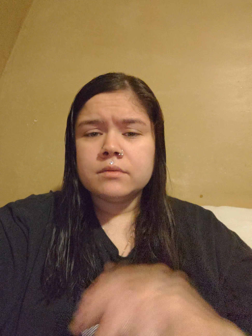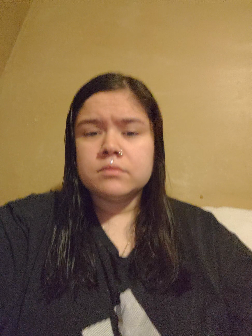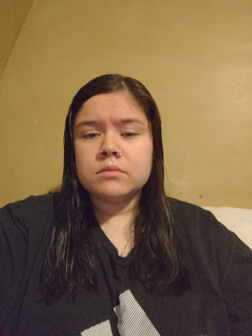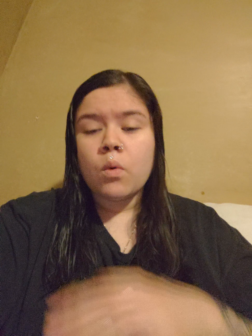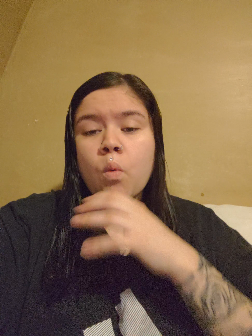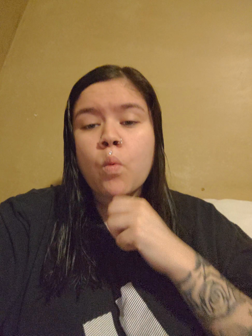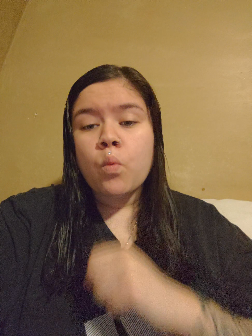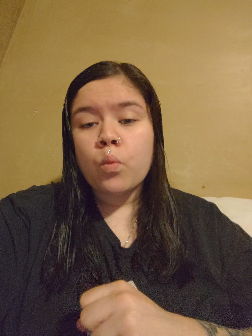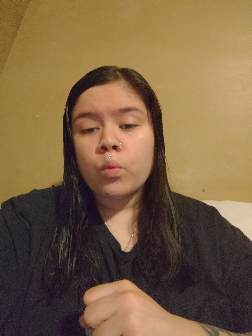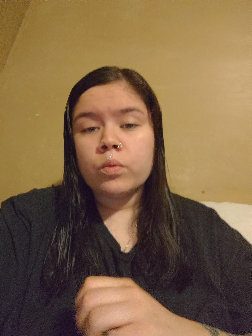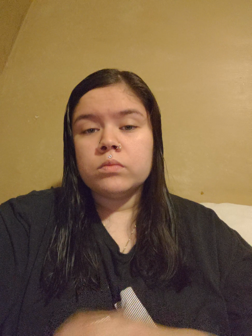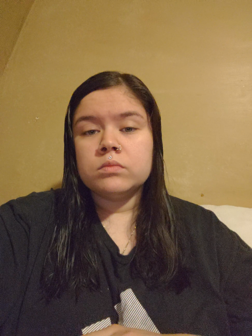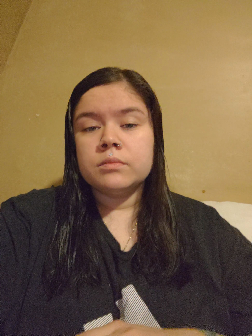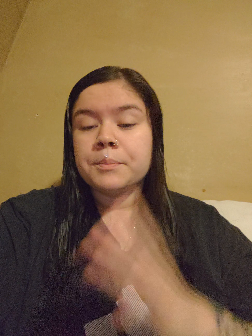old